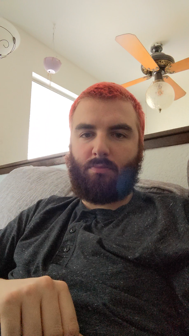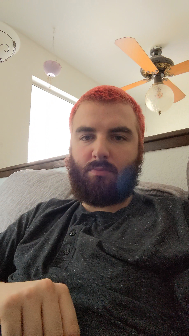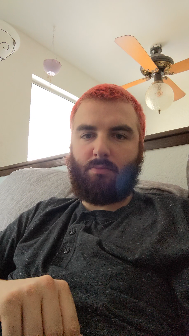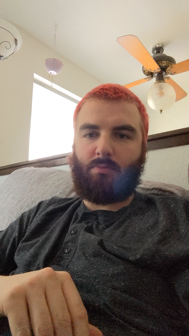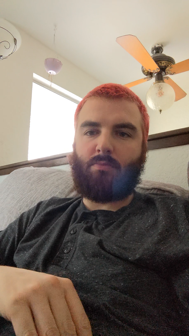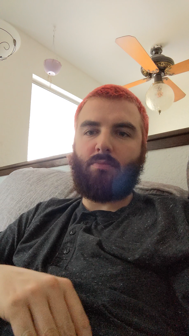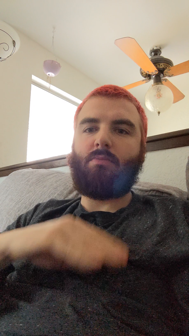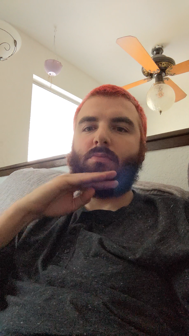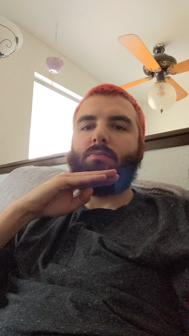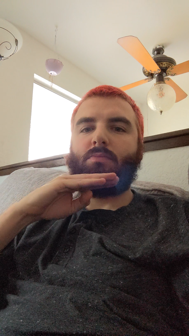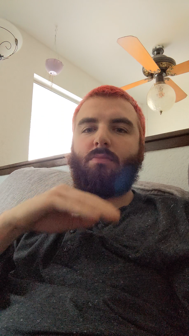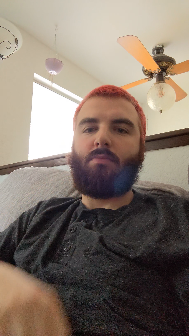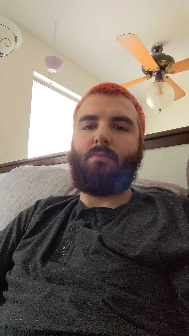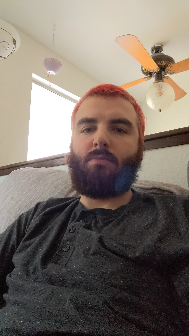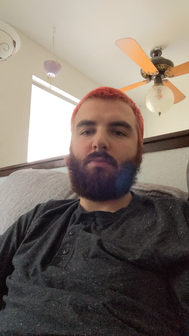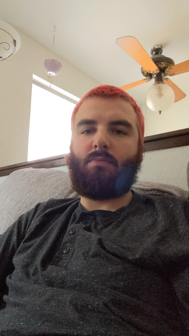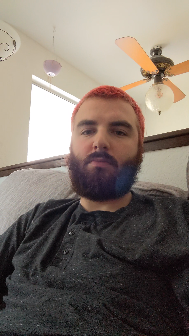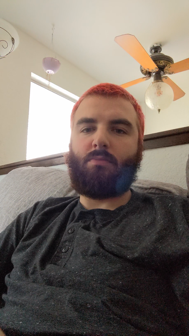full